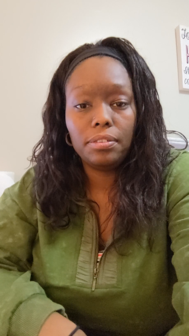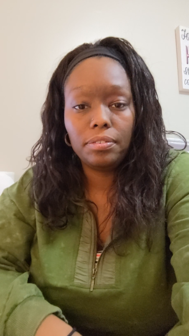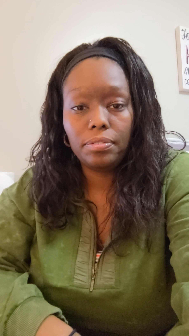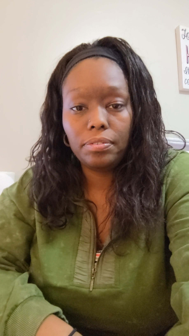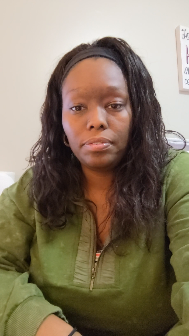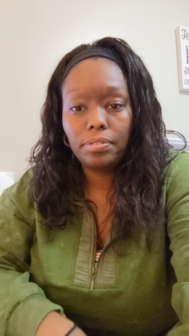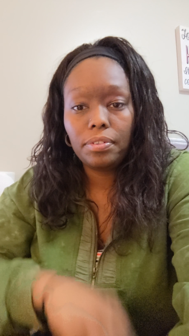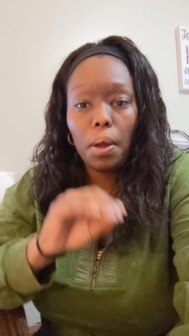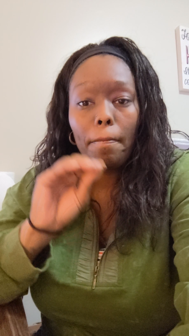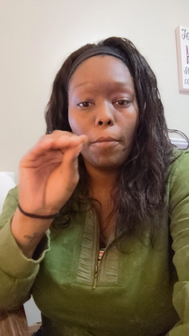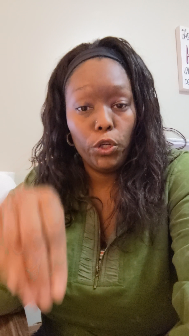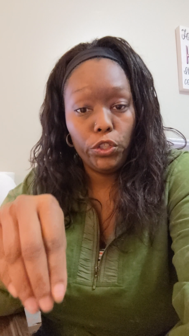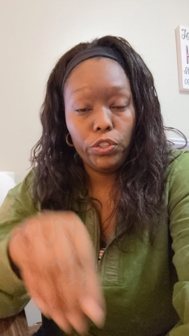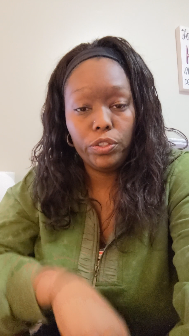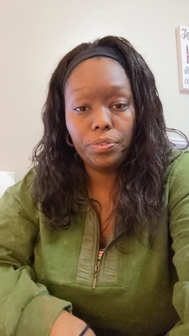put